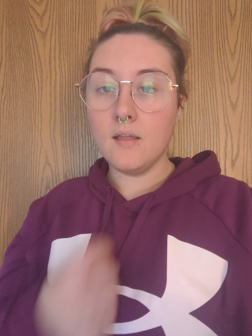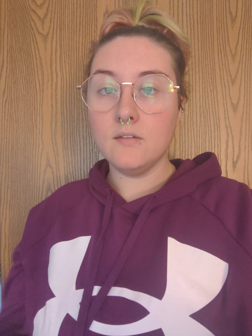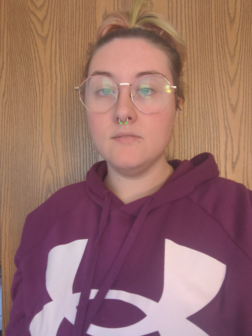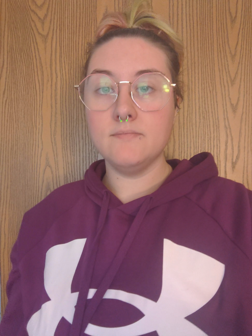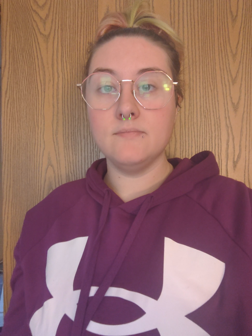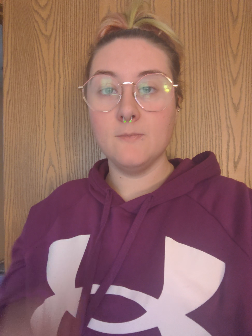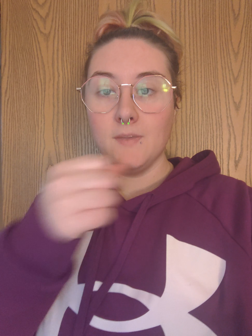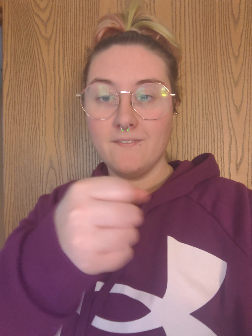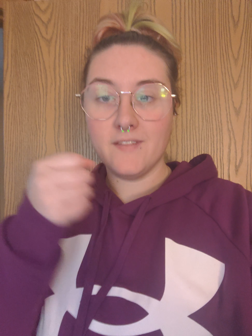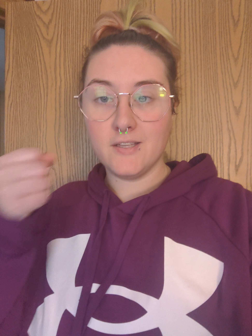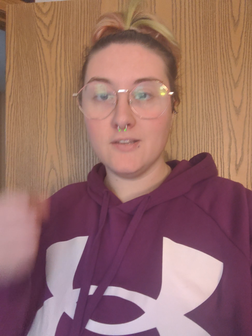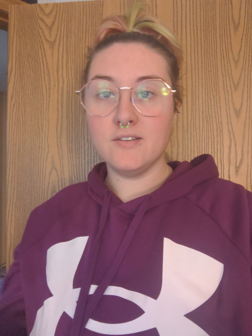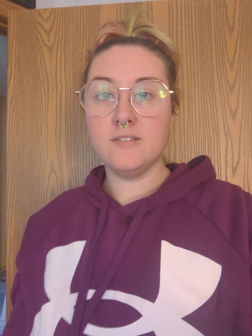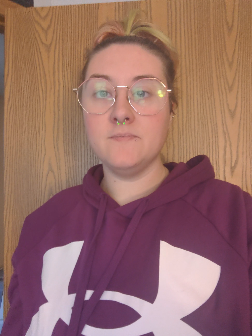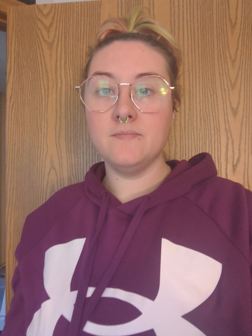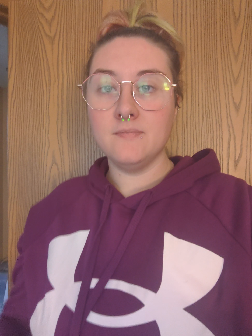refrigerator